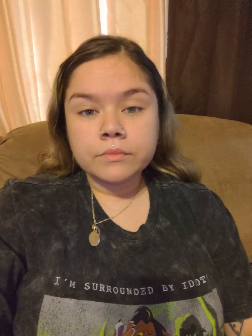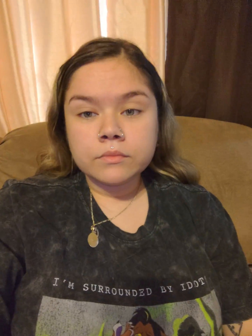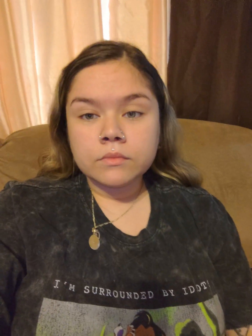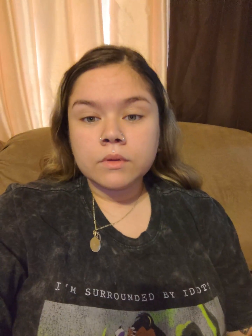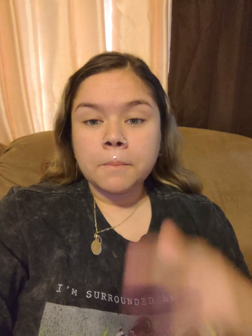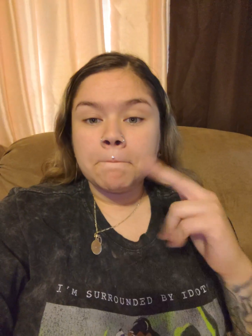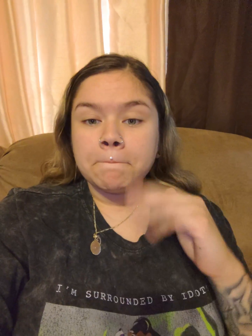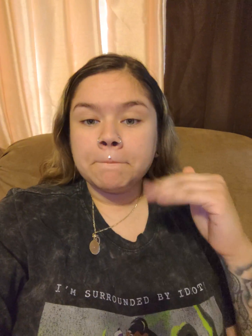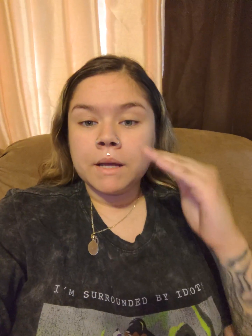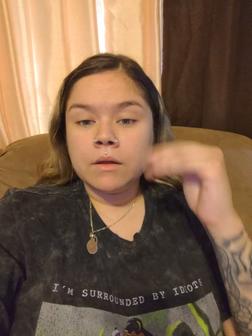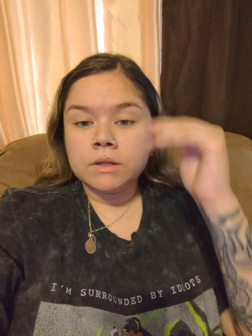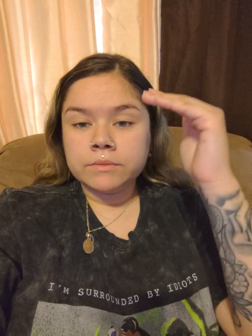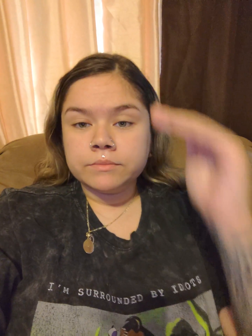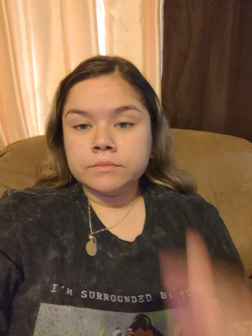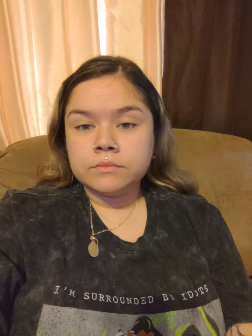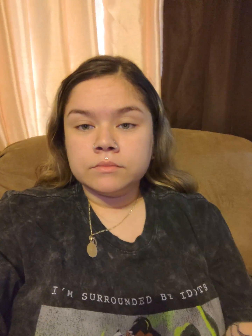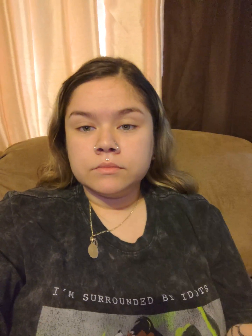build